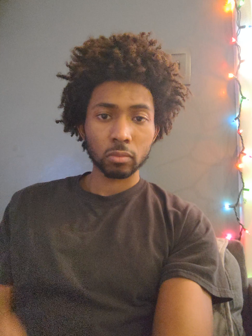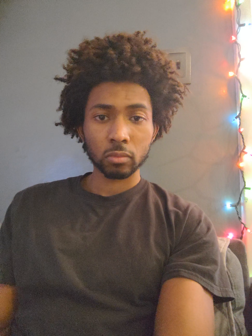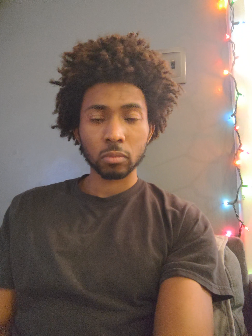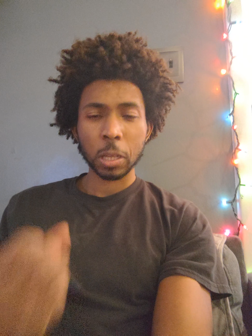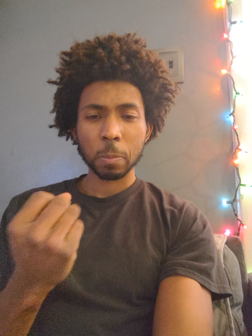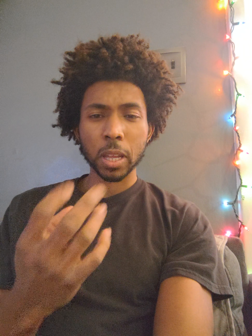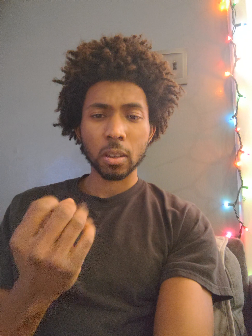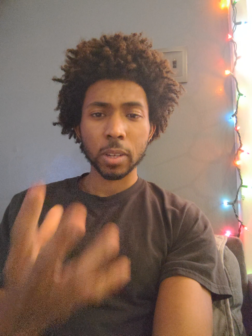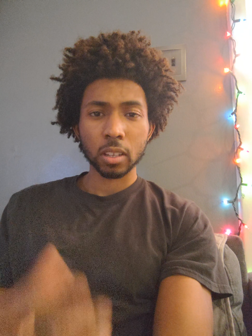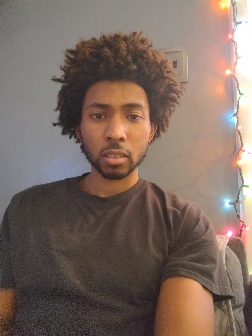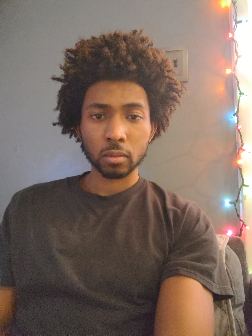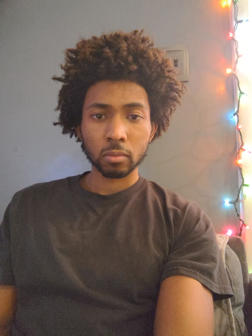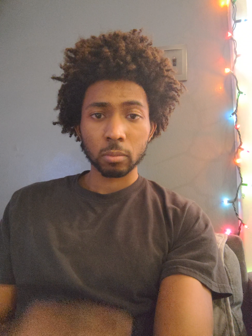many